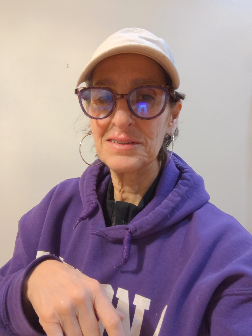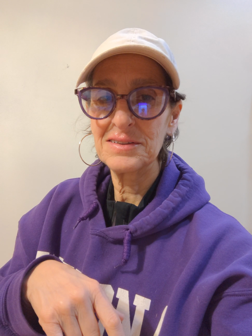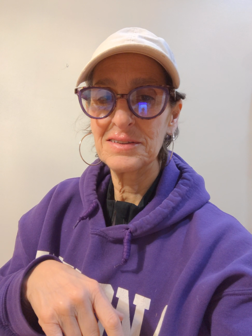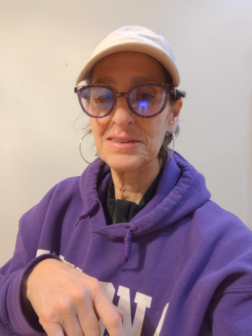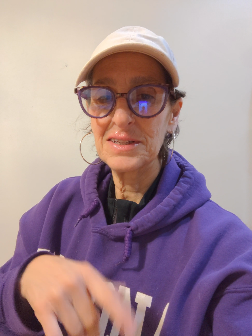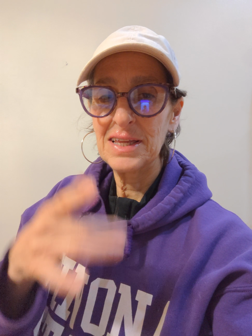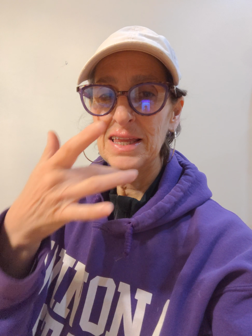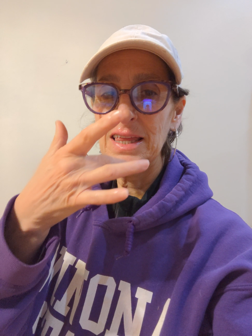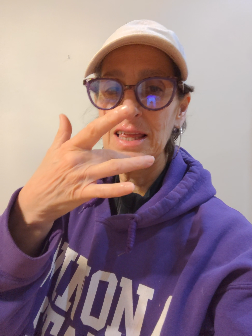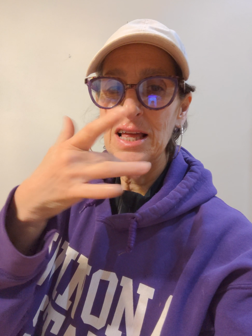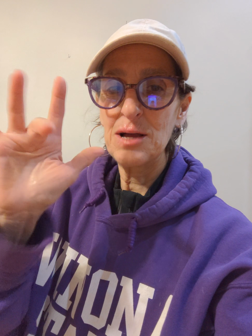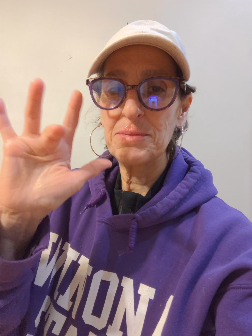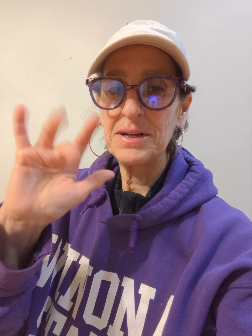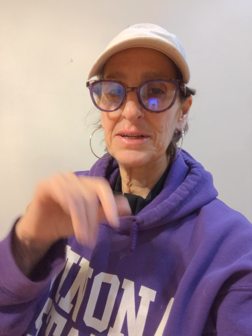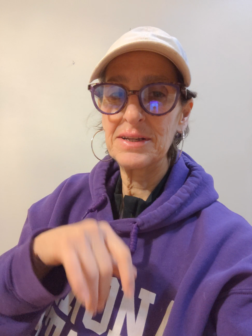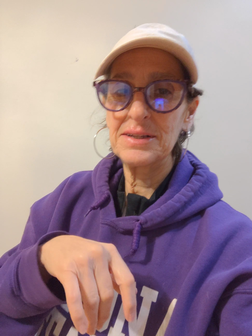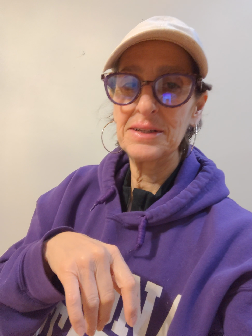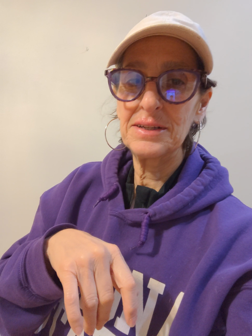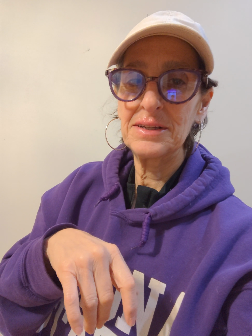empty